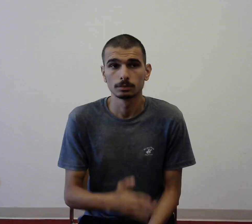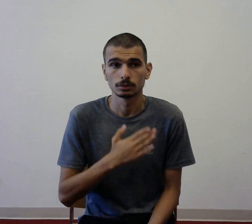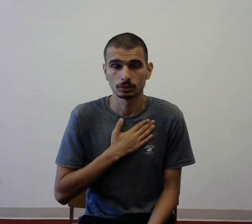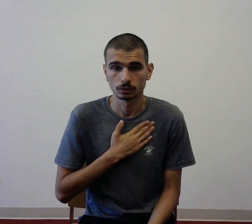mən